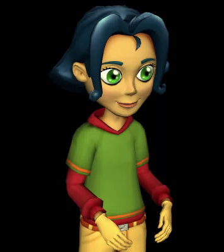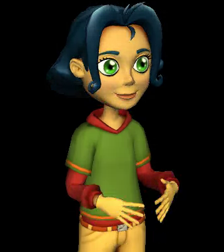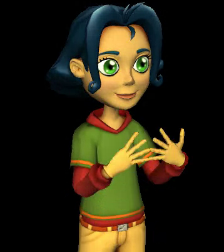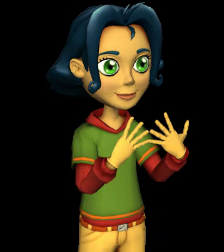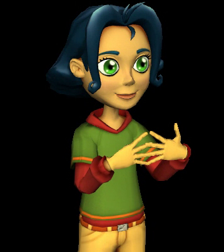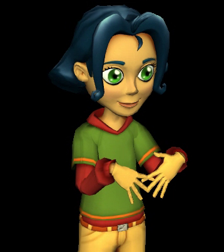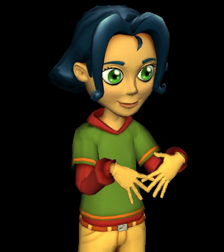19